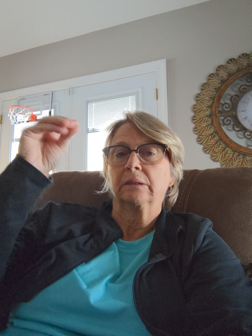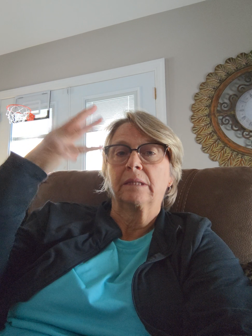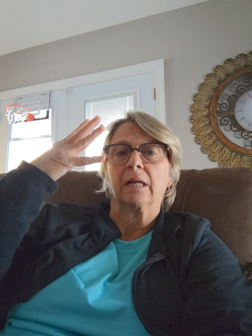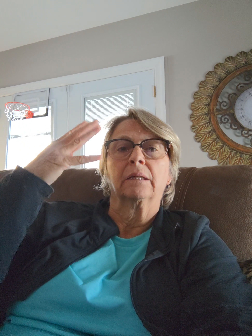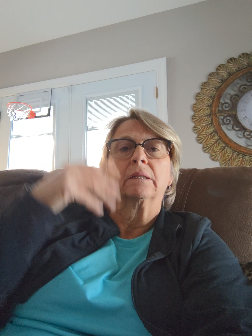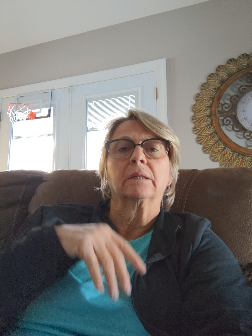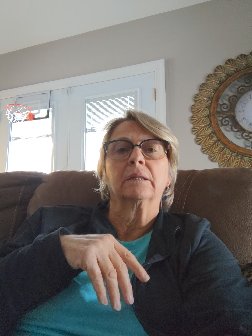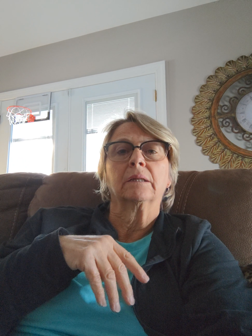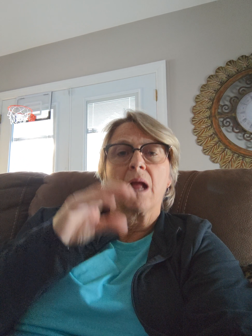sun